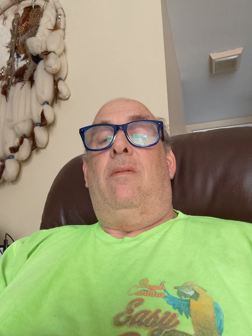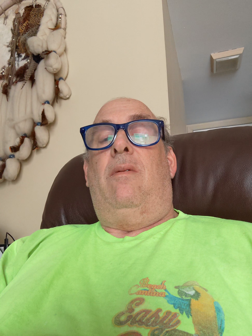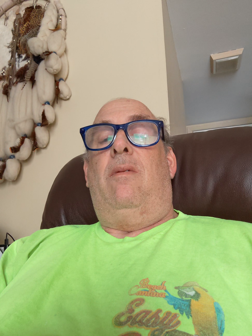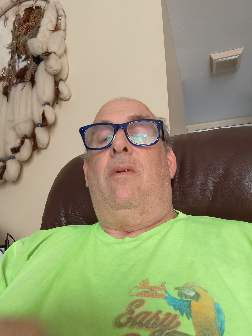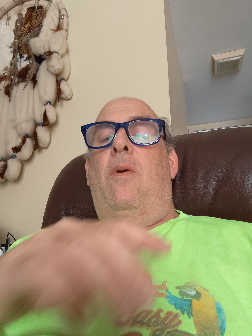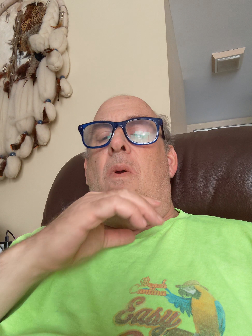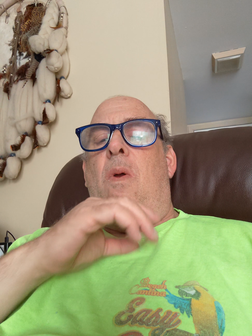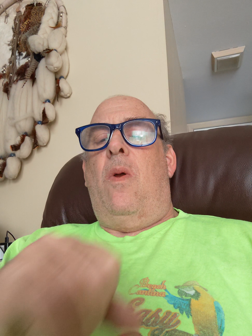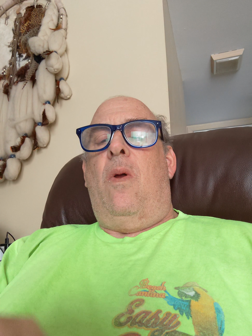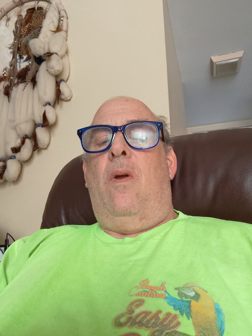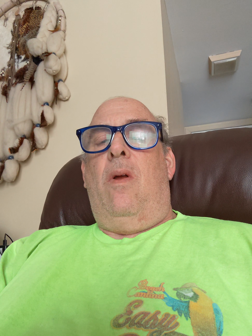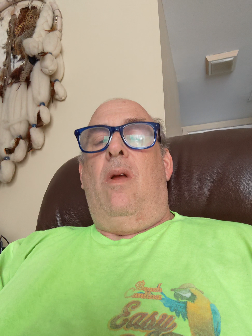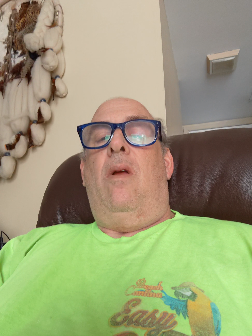old